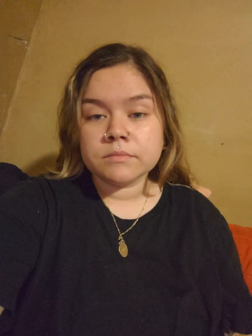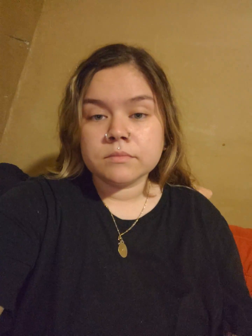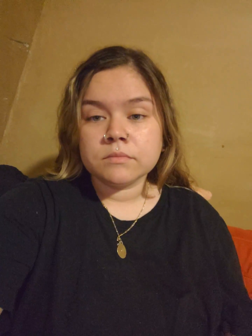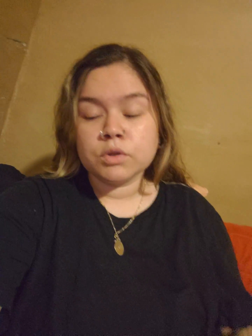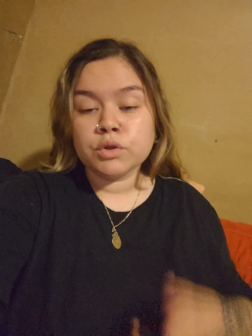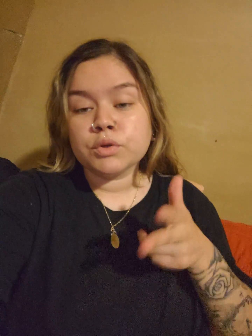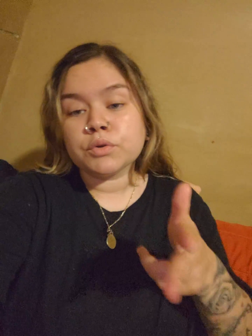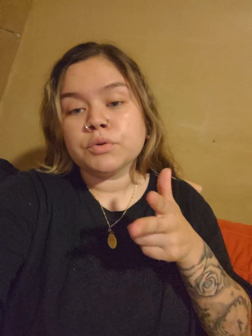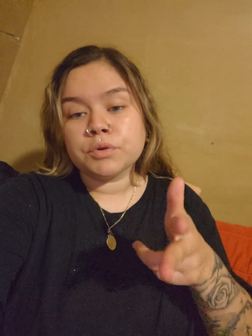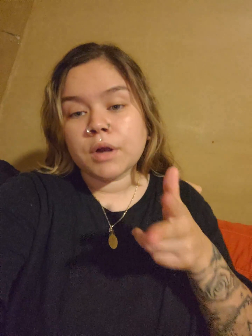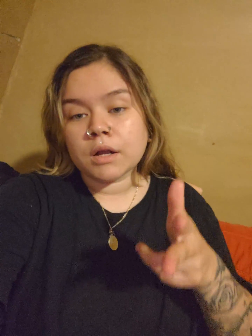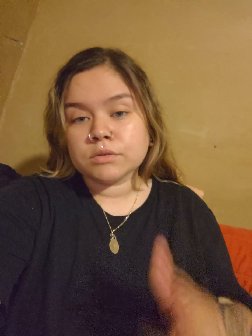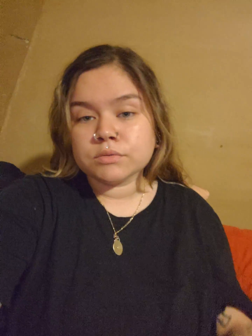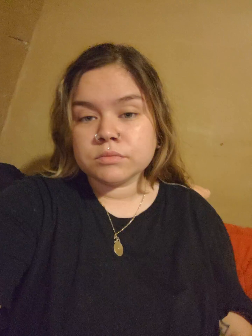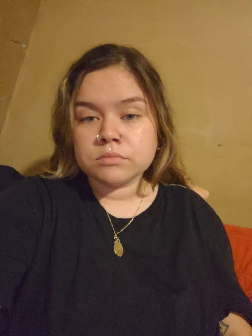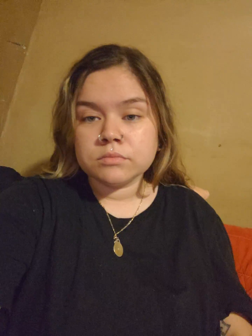garage